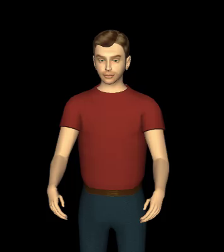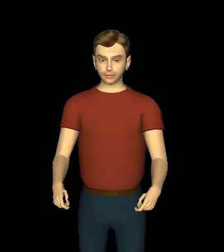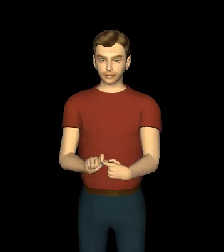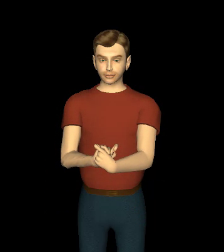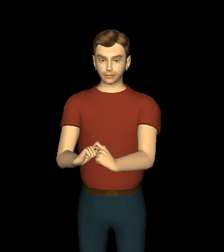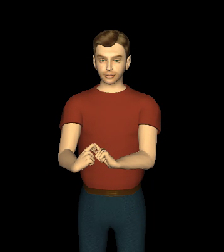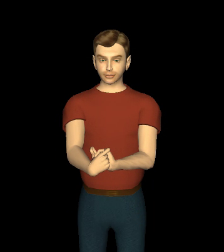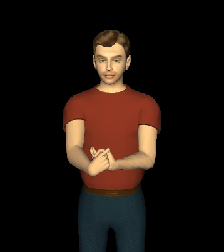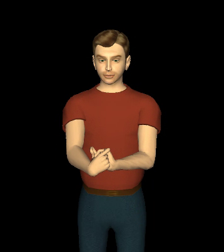يغير